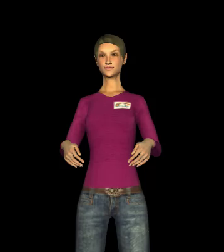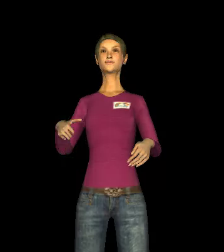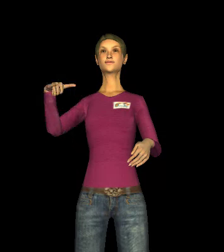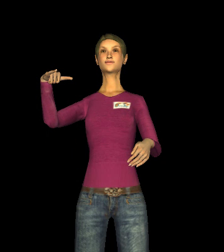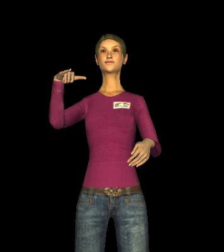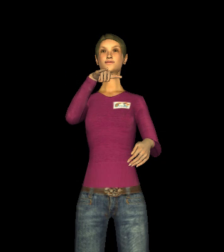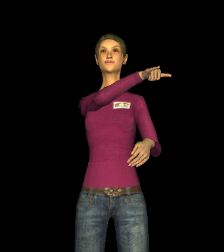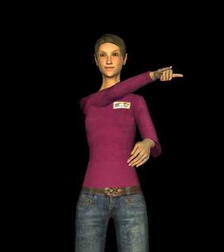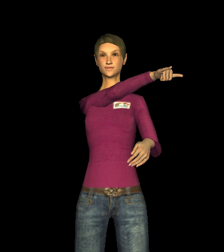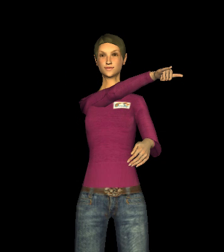طائرة